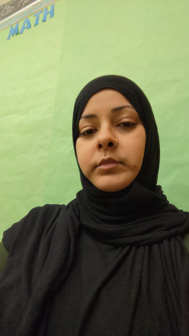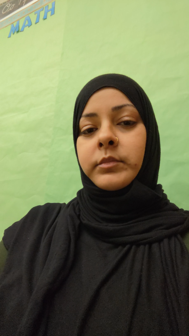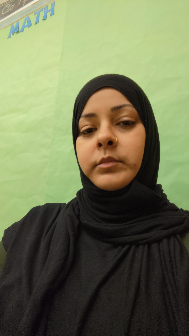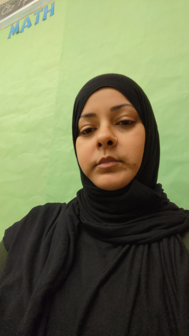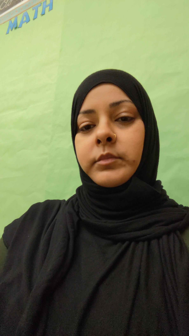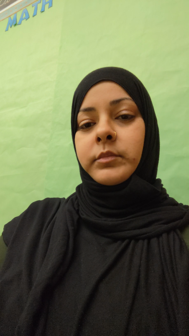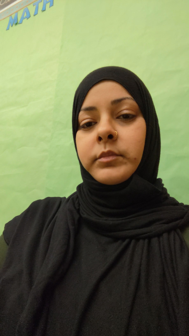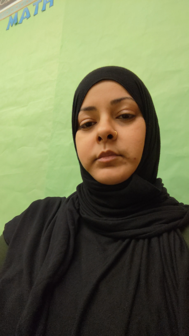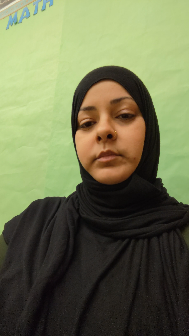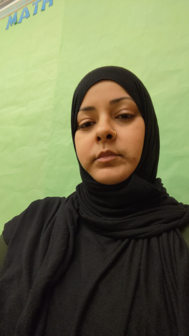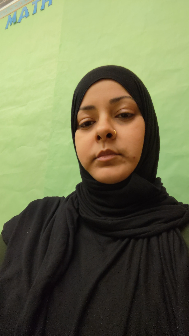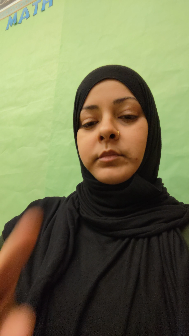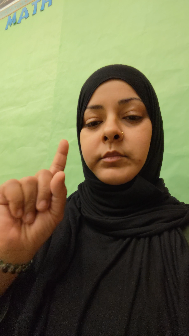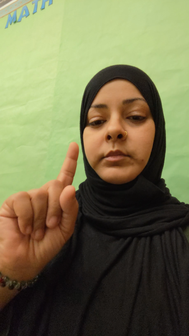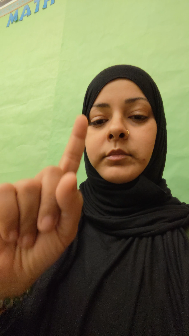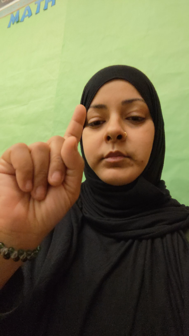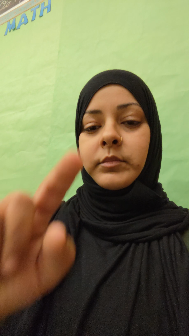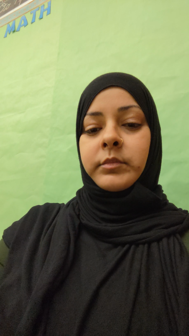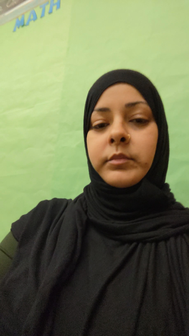bump